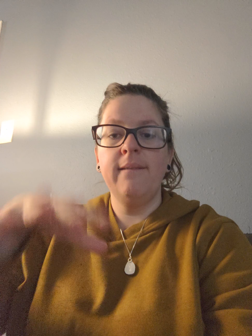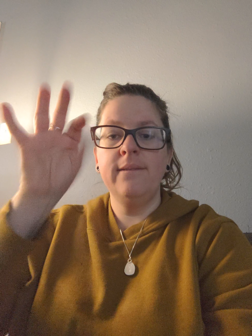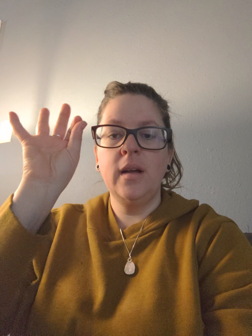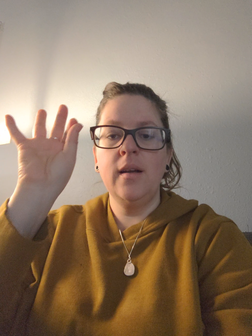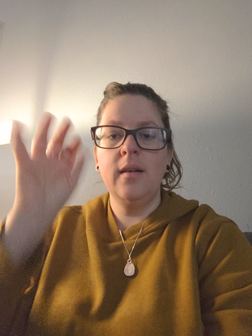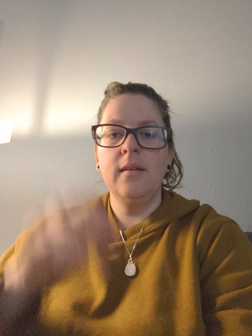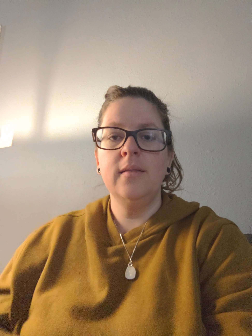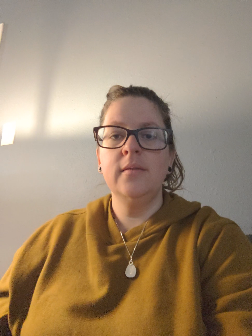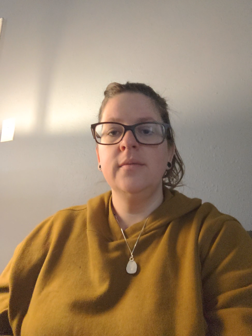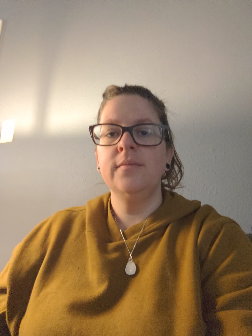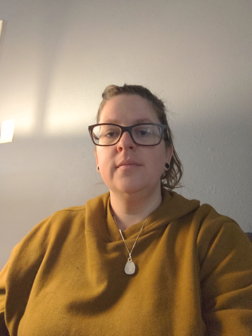find